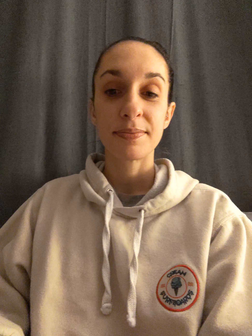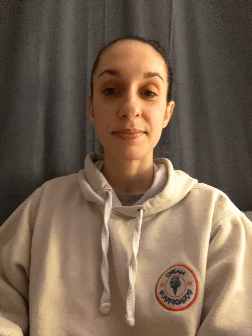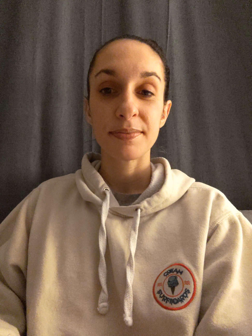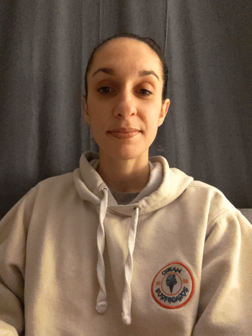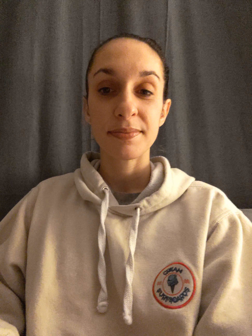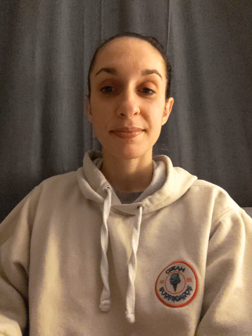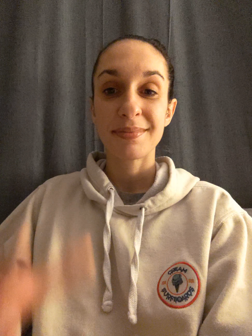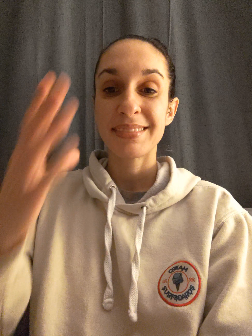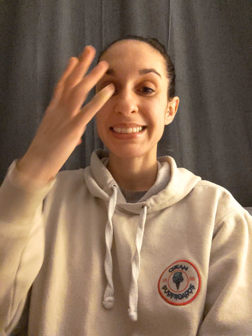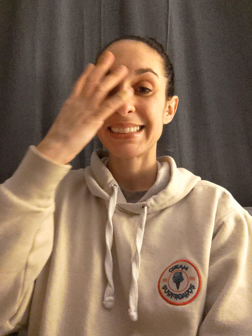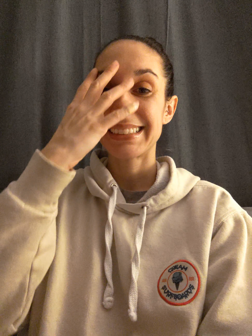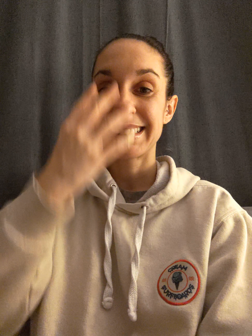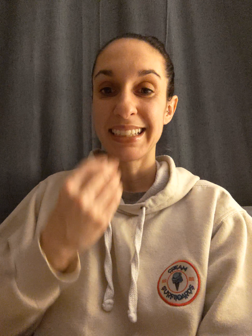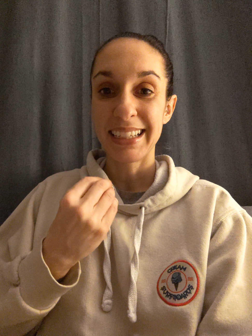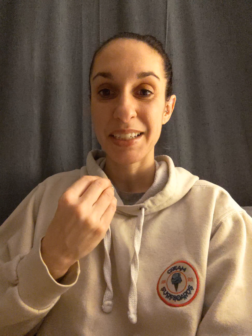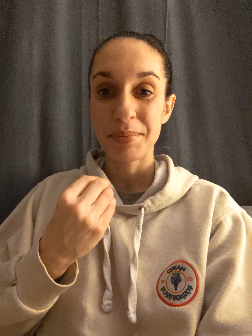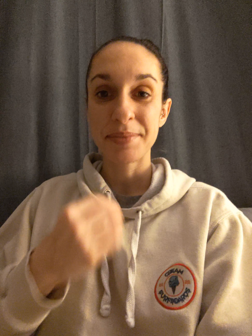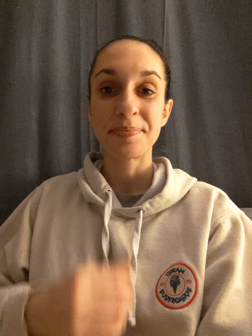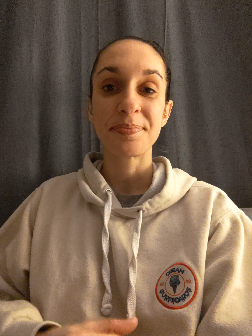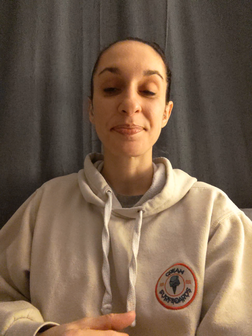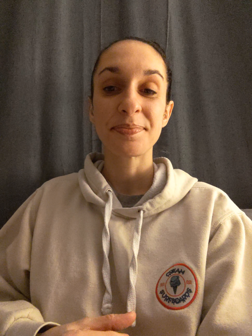sleep